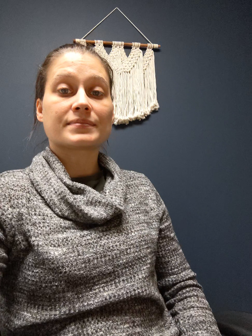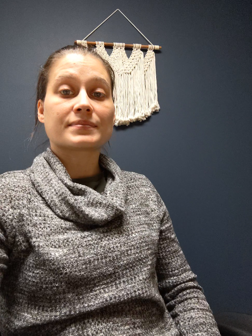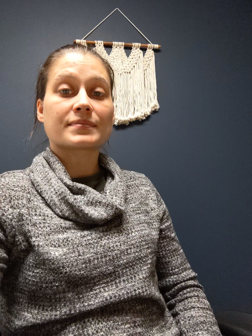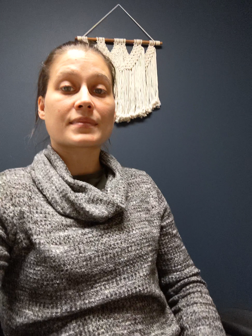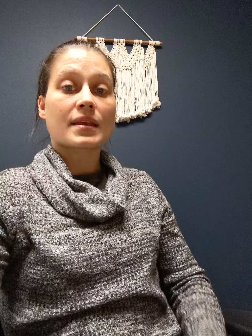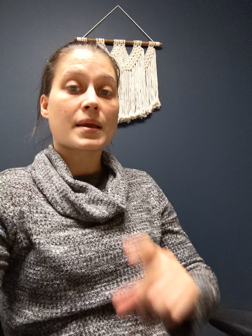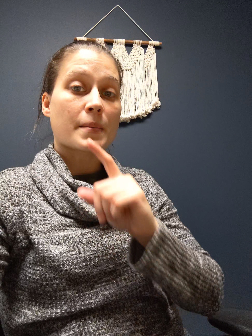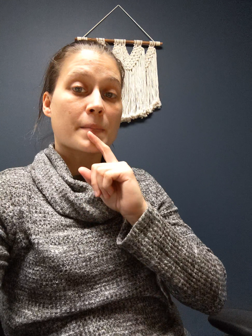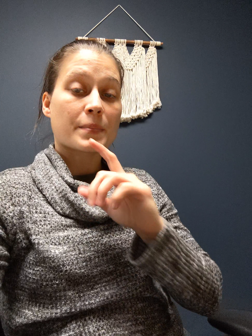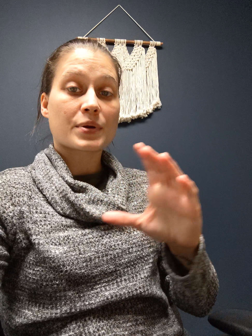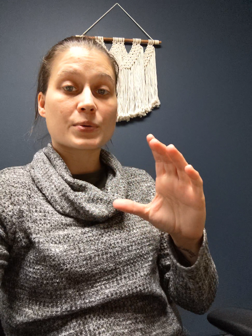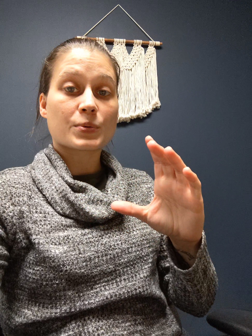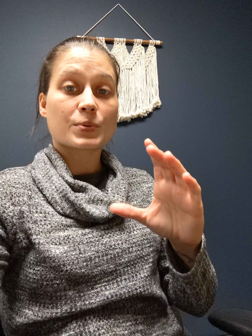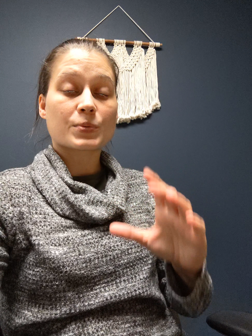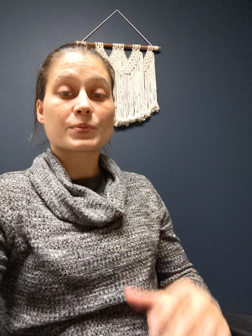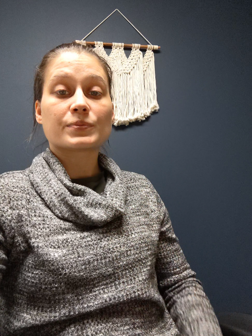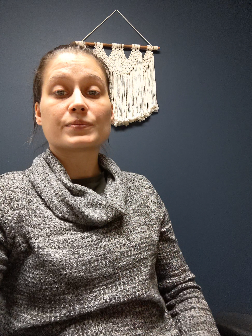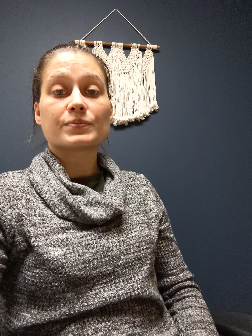balloon